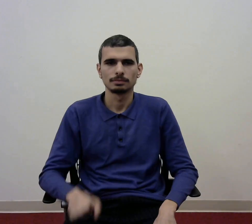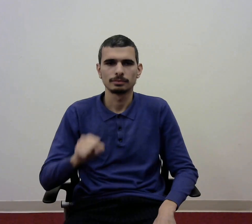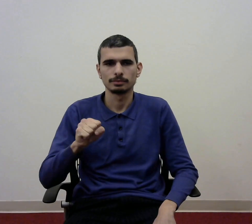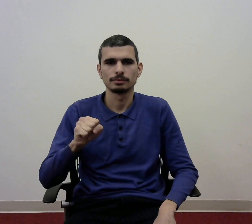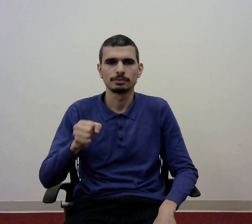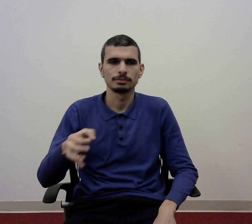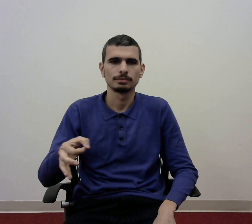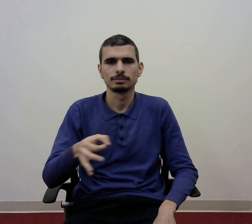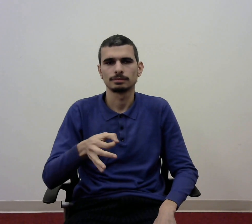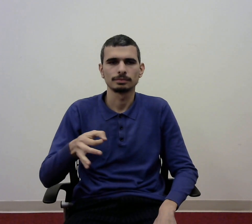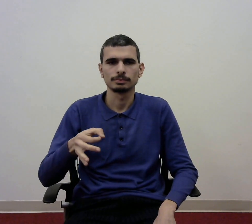abşeron rayon